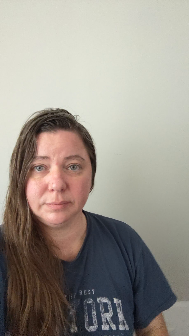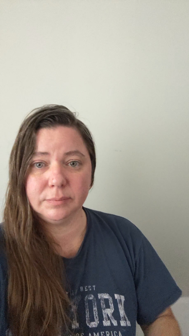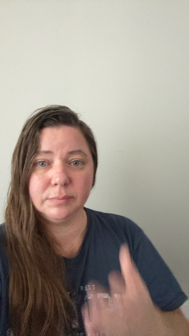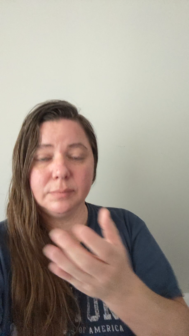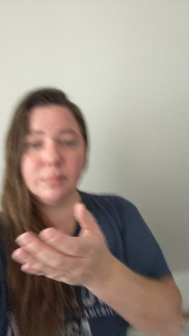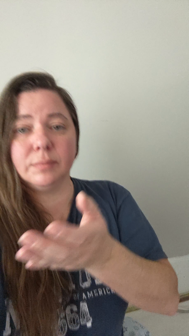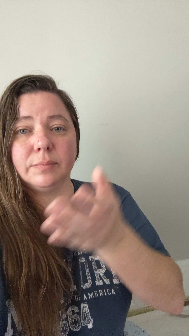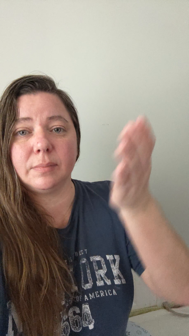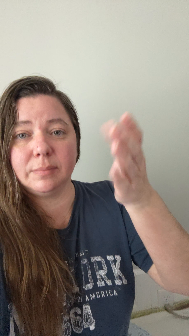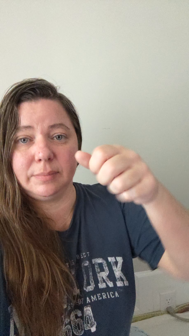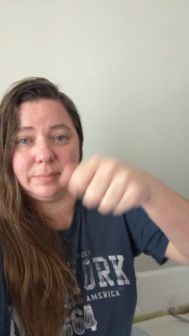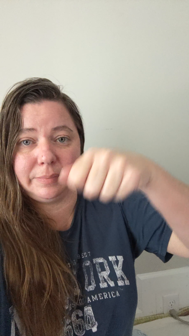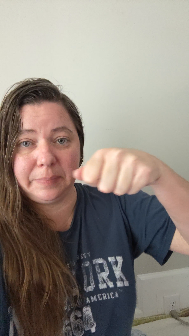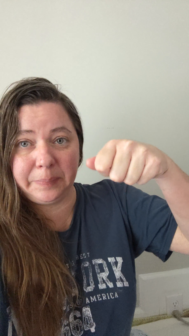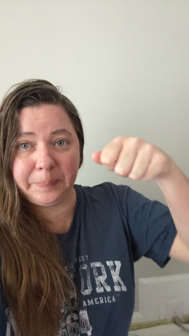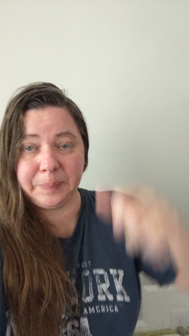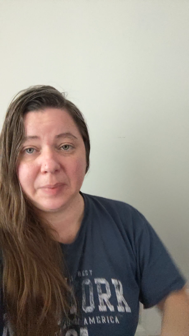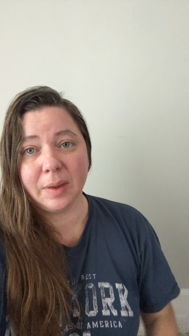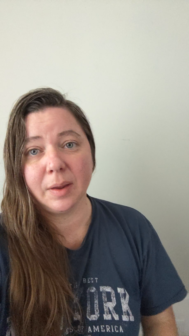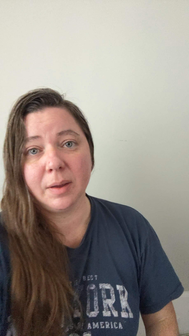basket